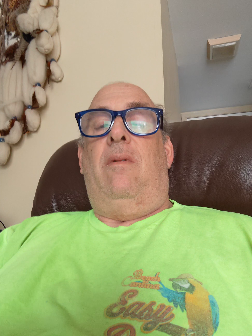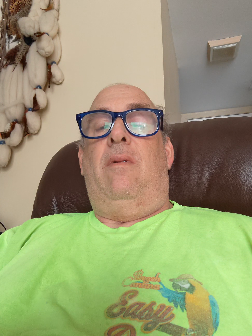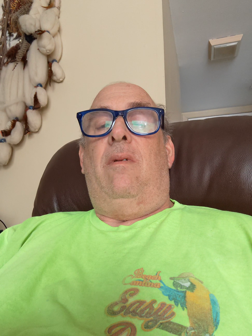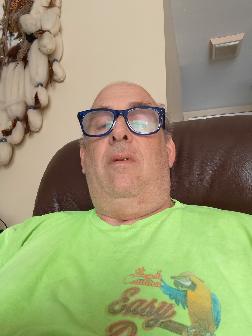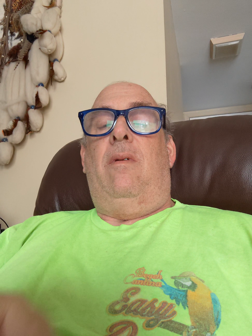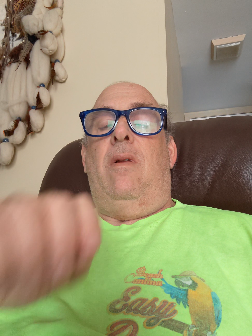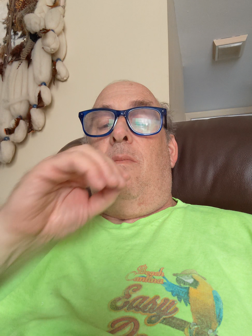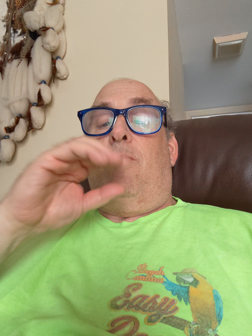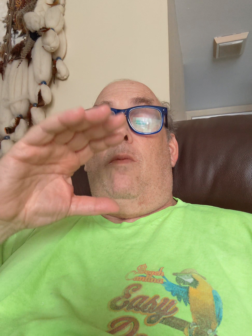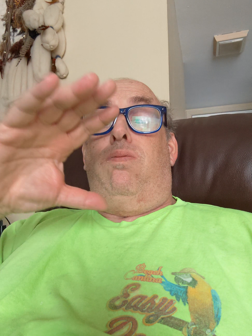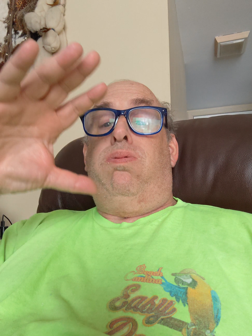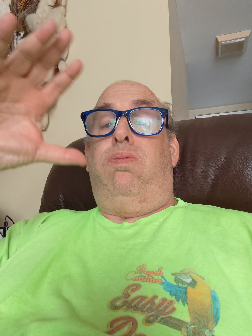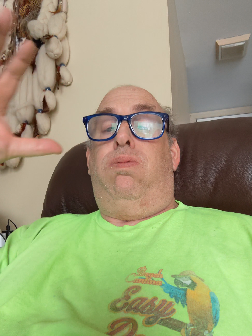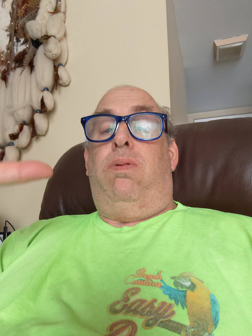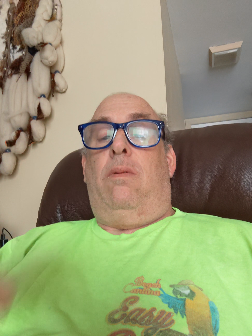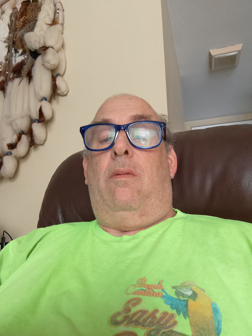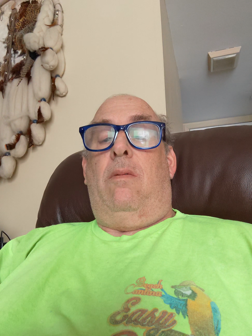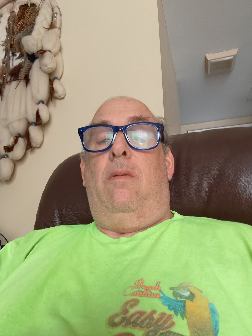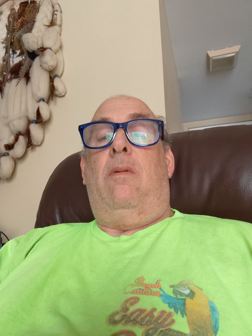balloon